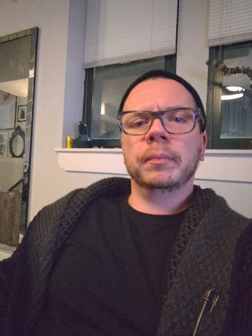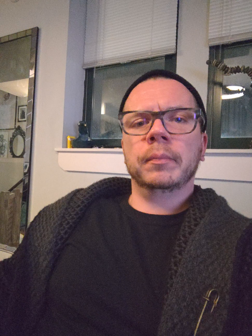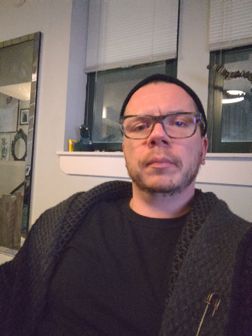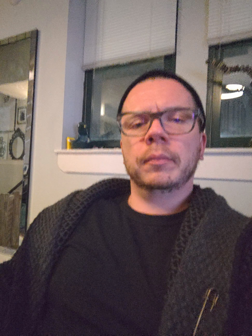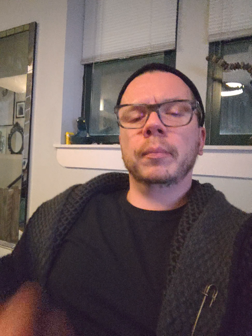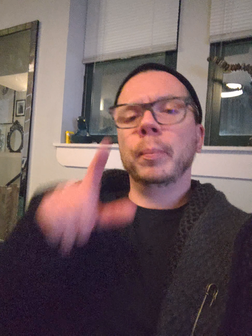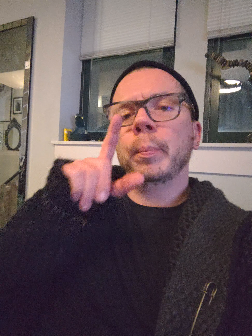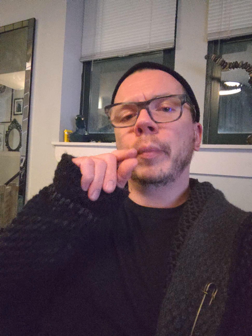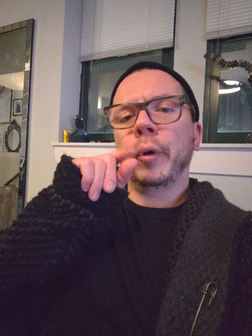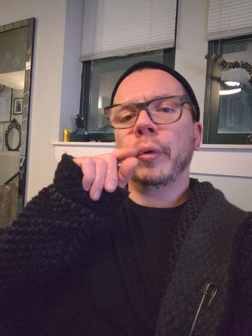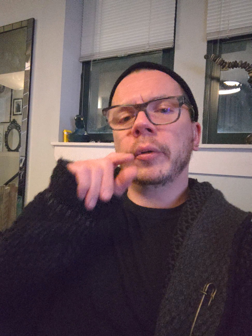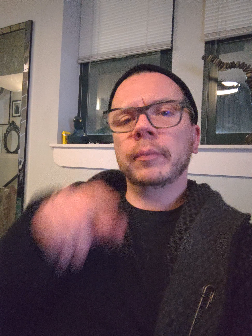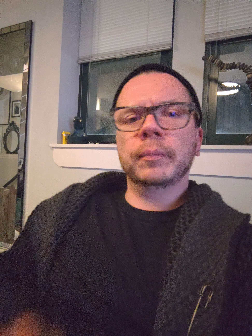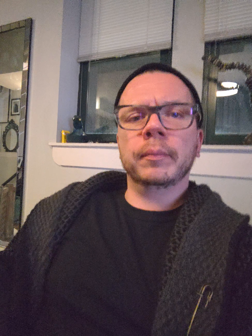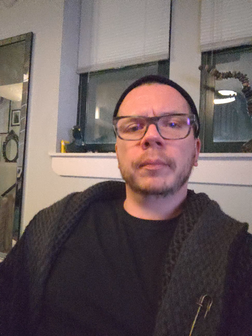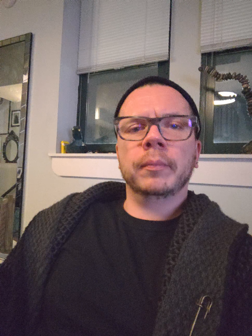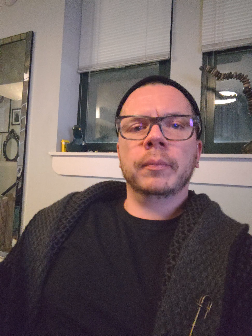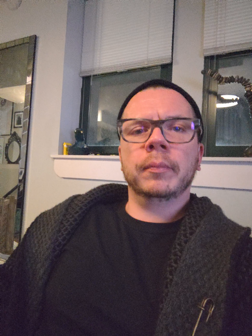bird